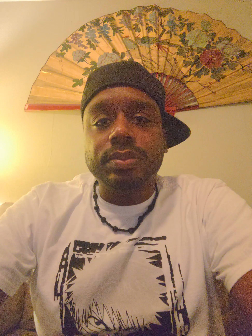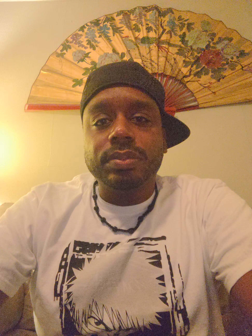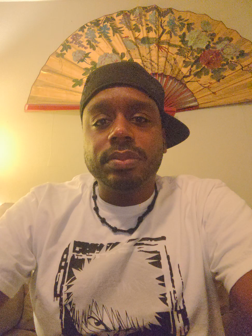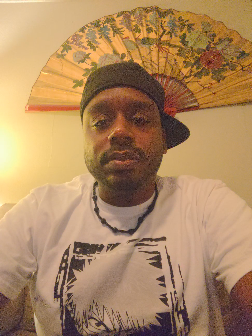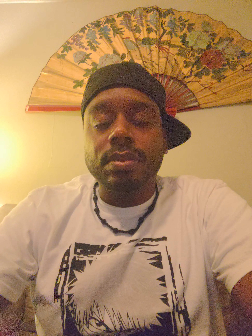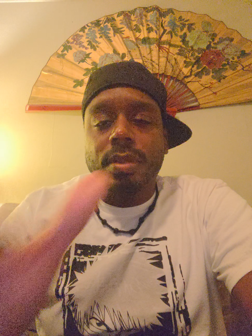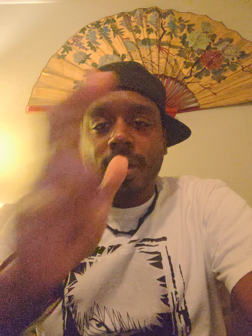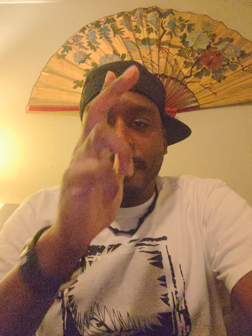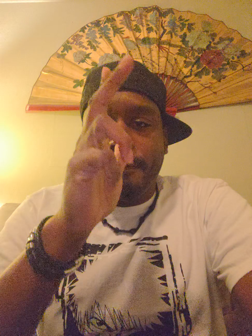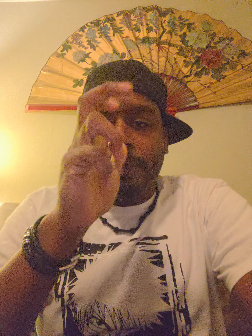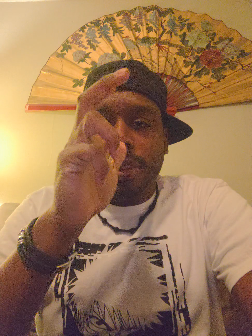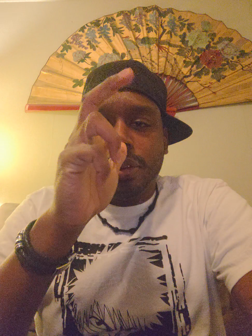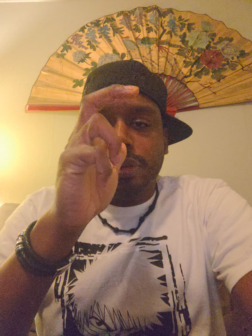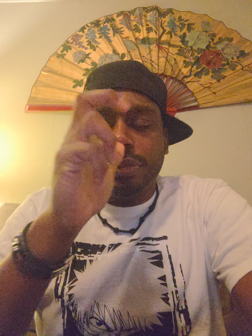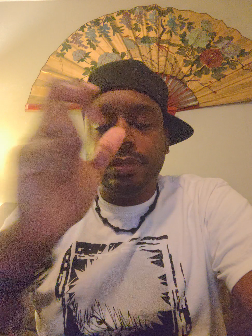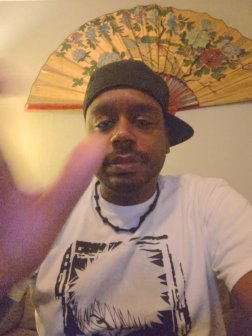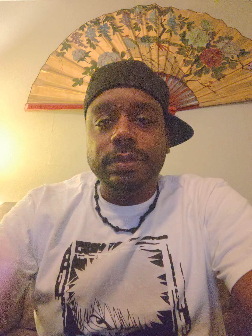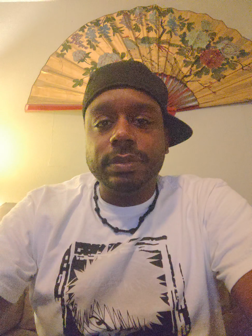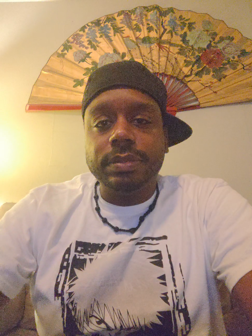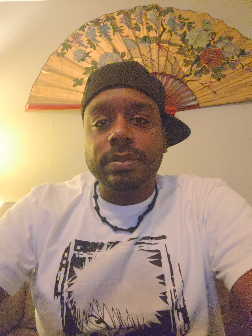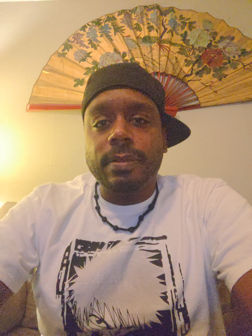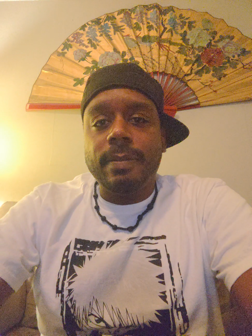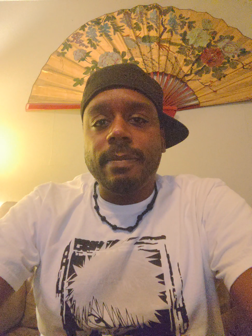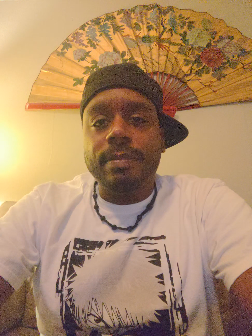bug